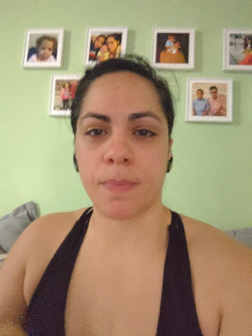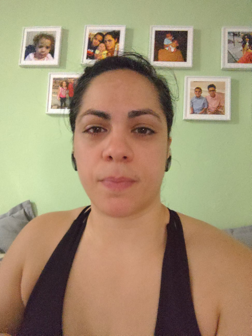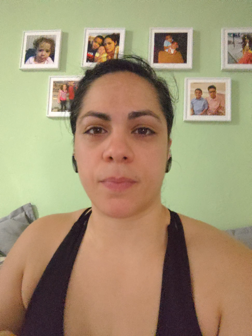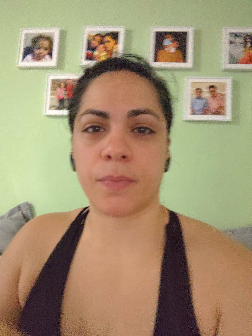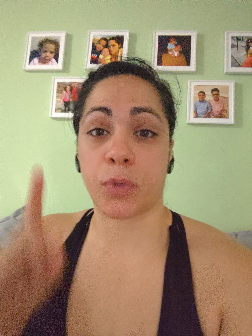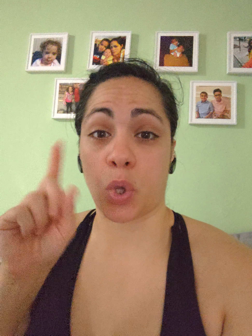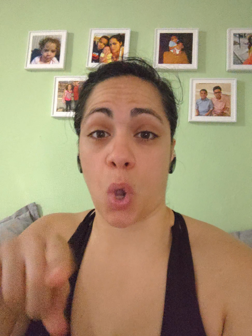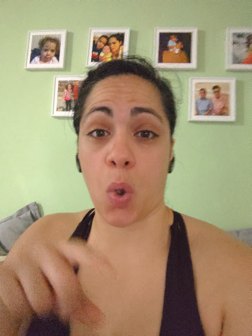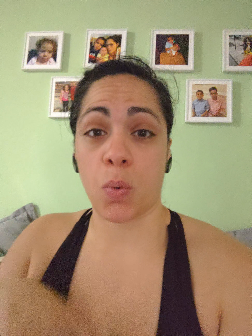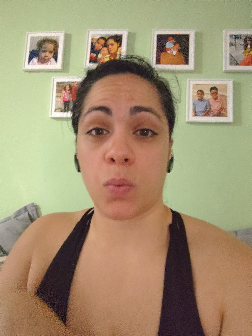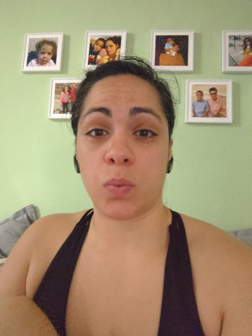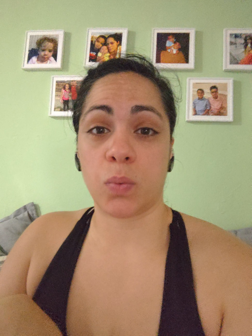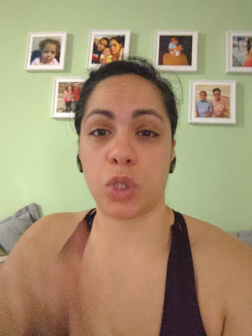go